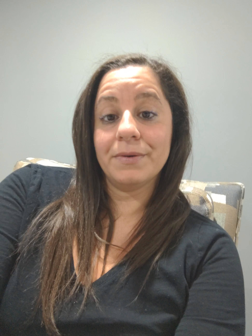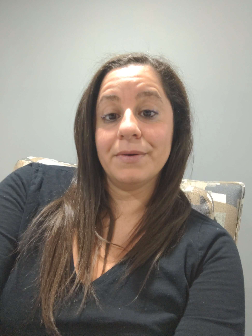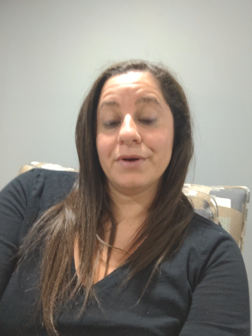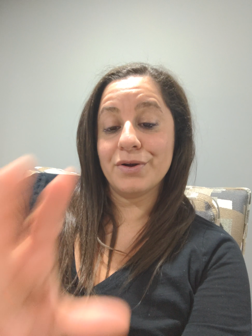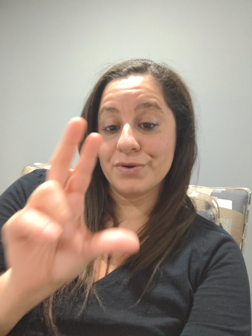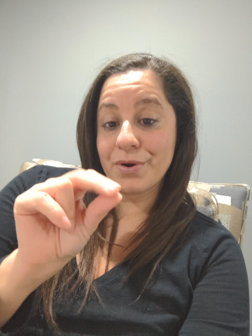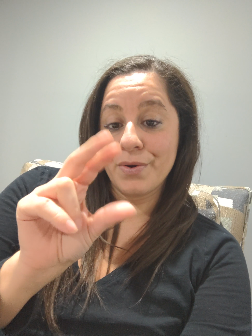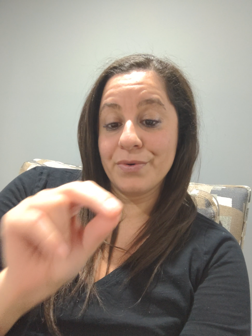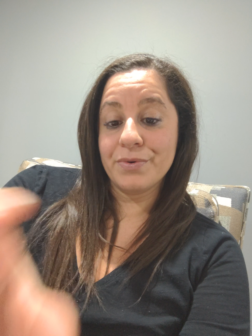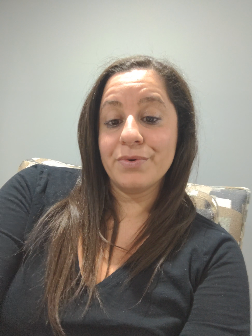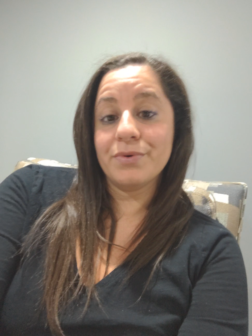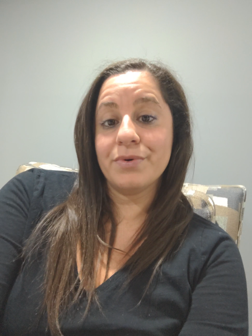no